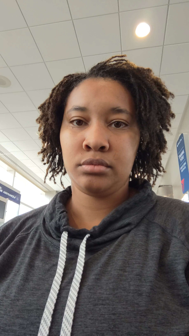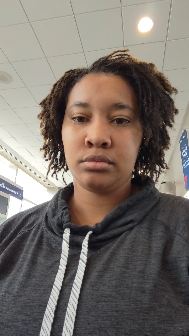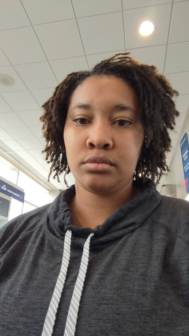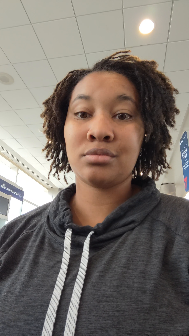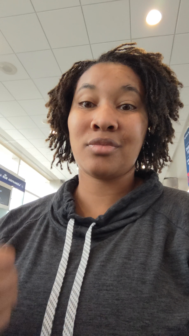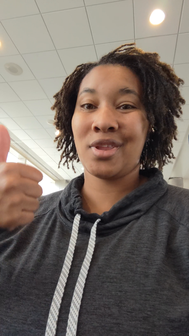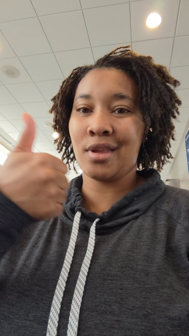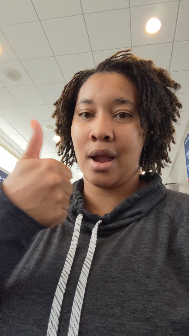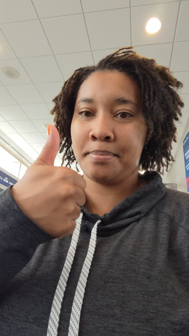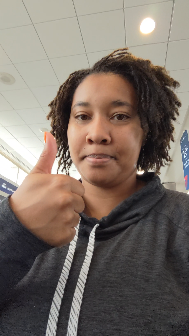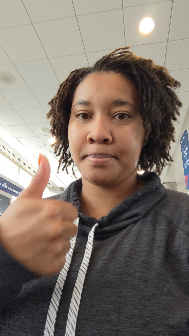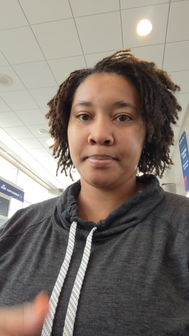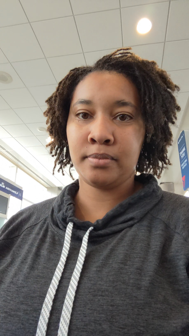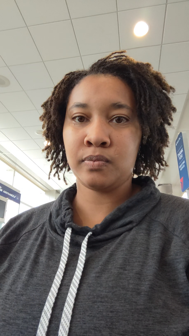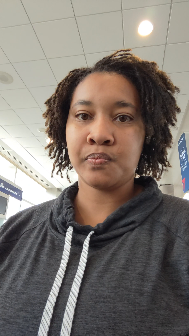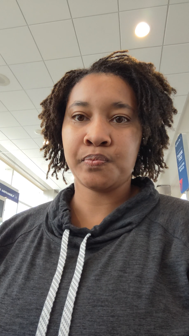game